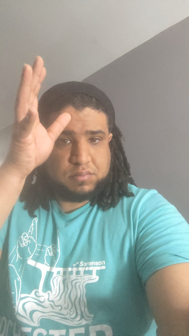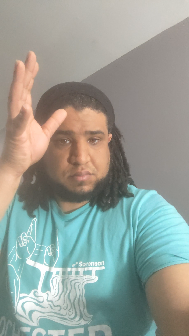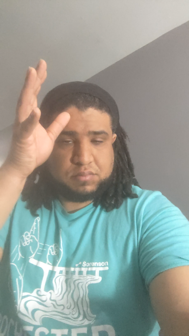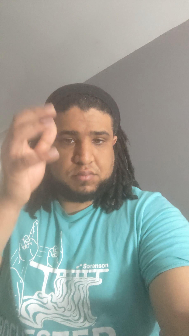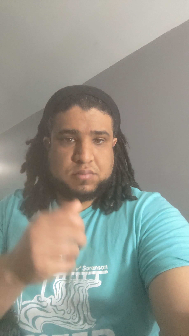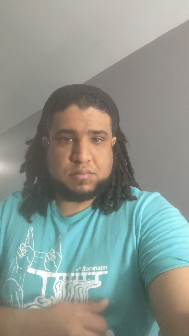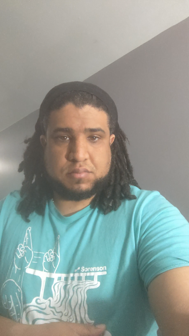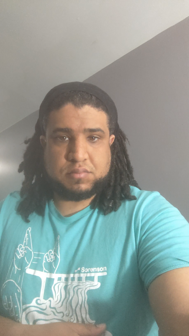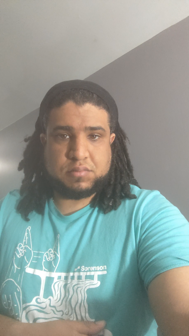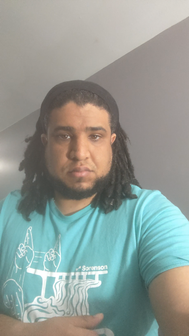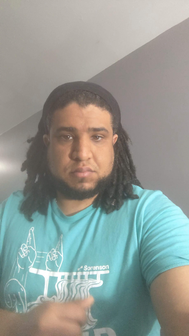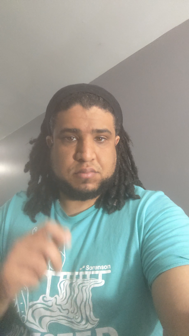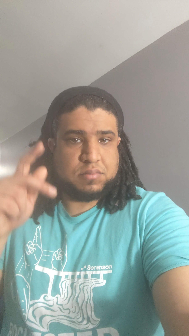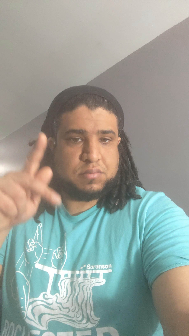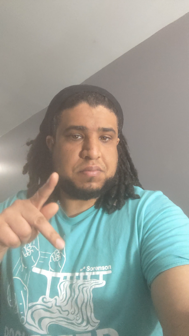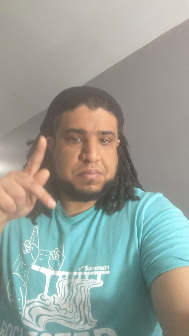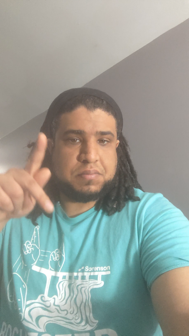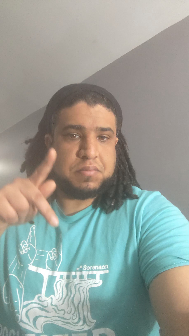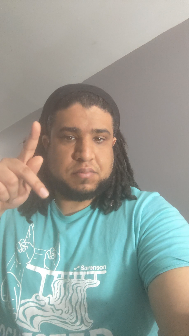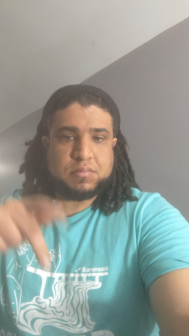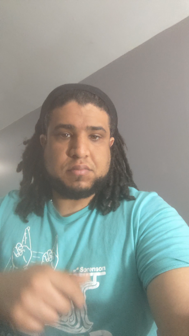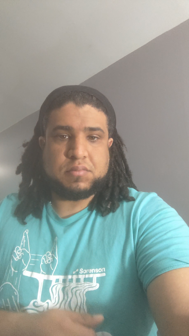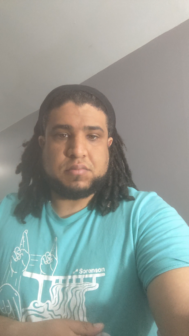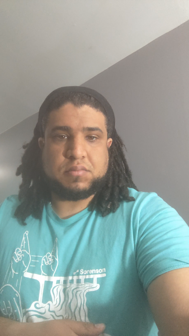people